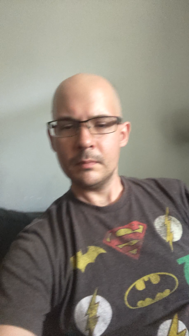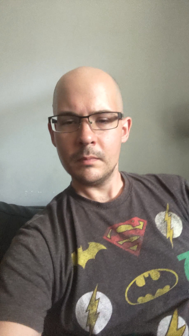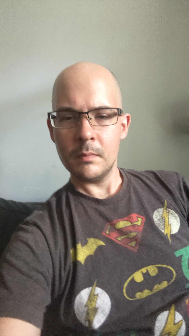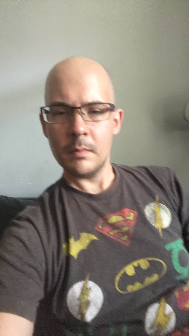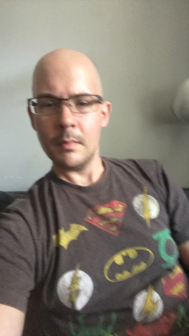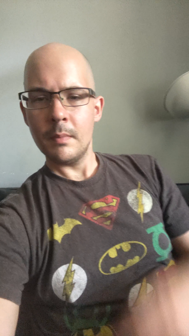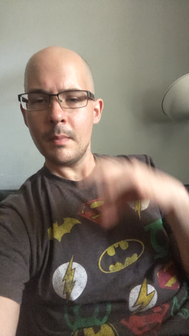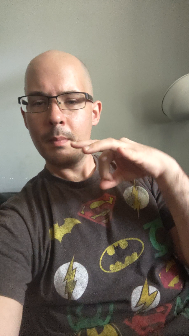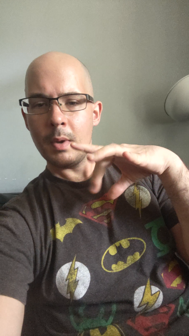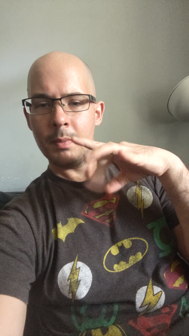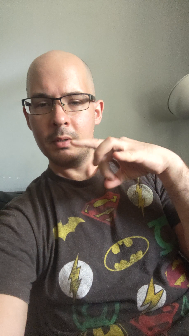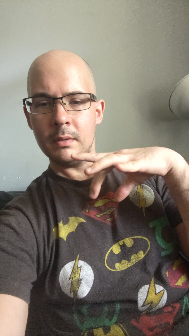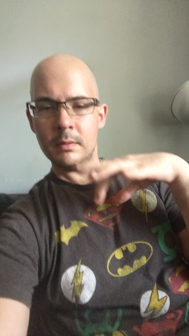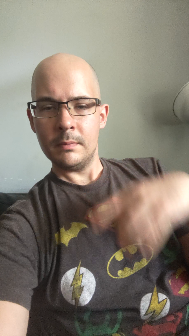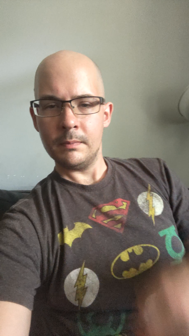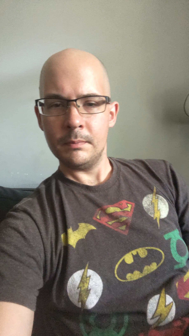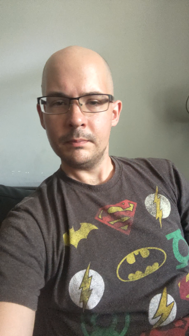pumpkin